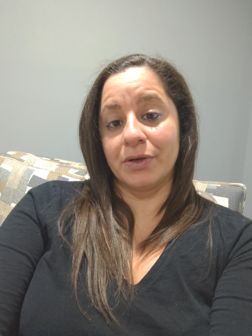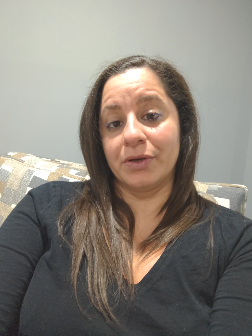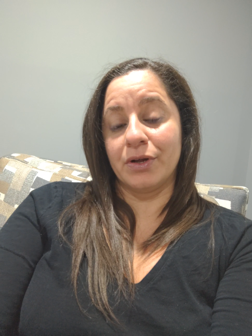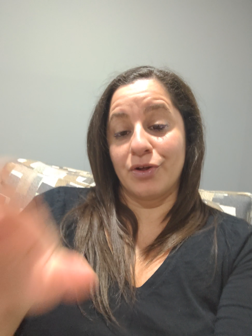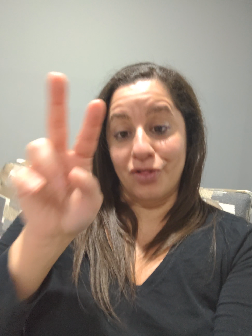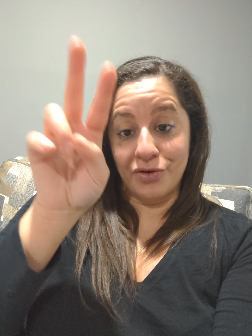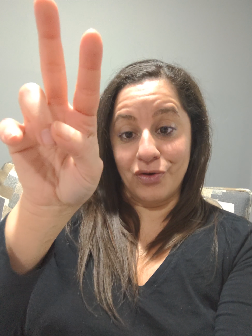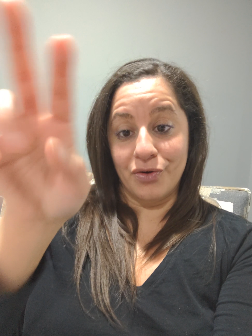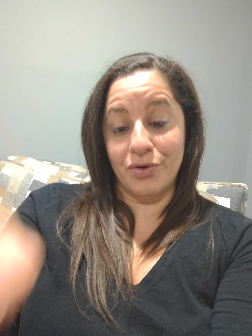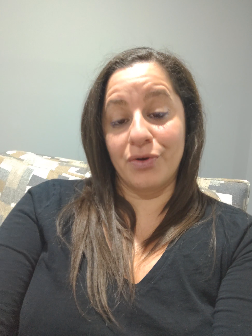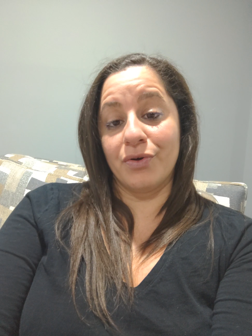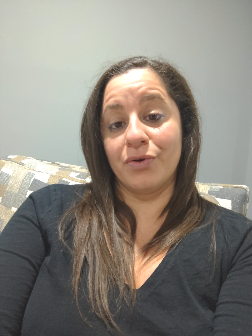look